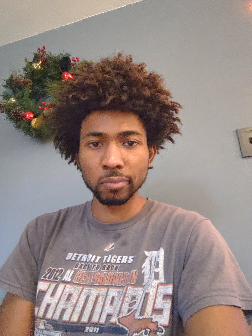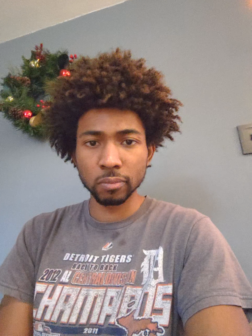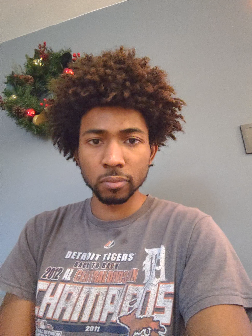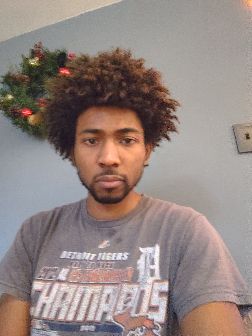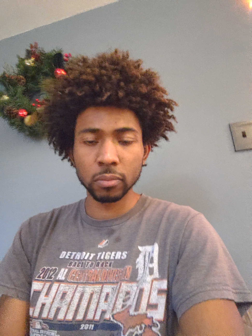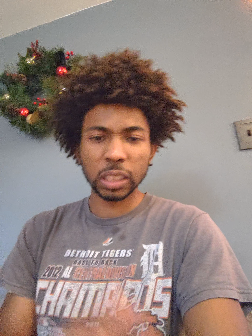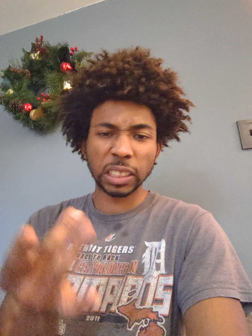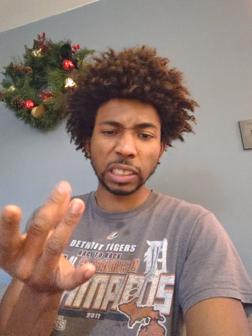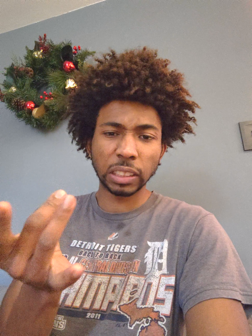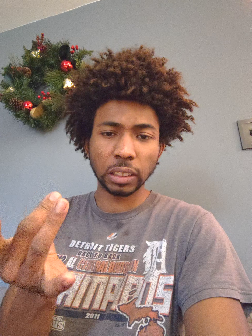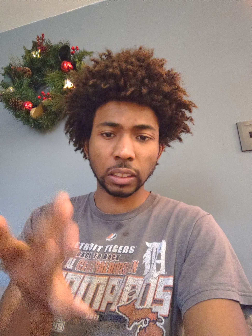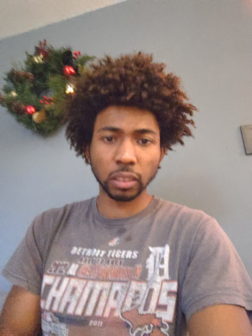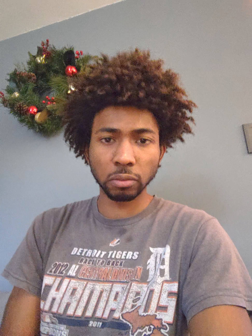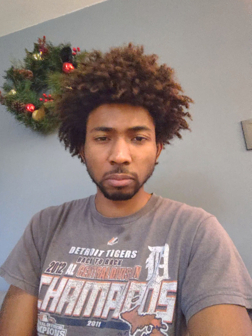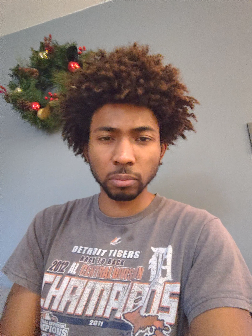sticky